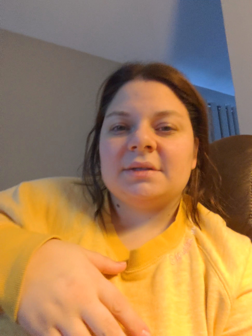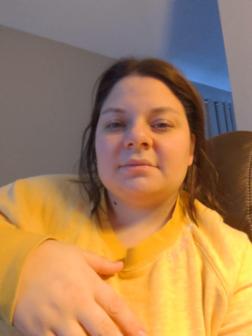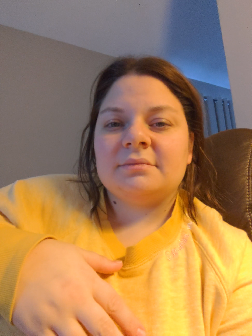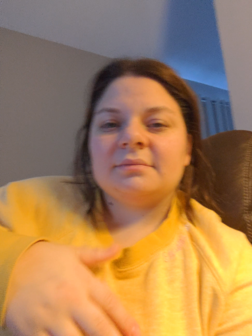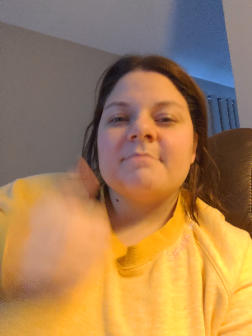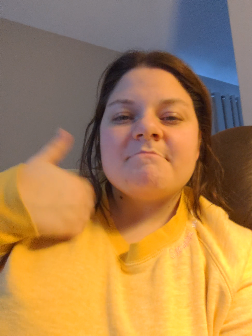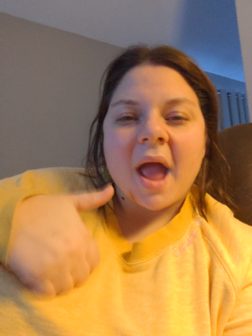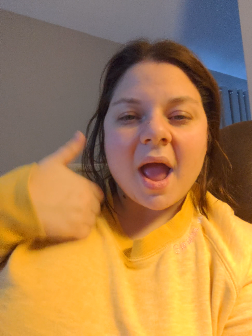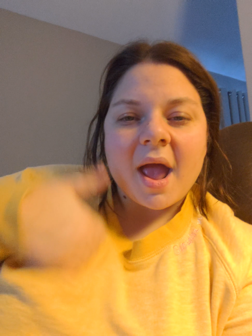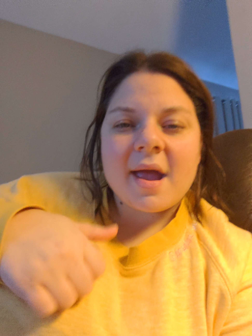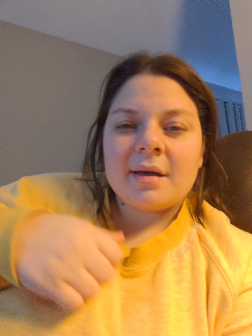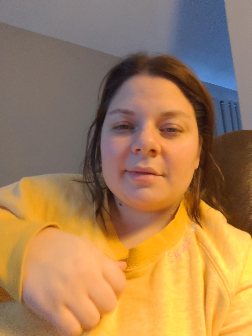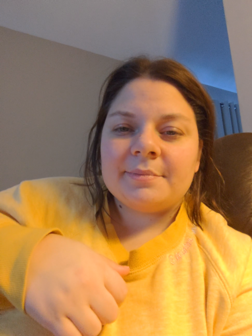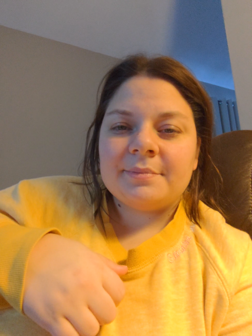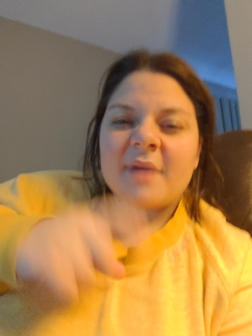bath